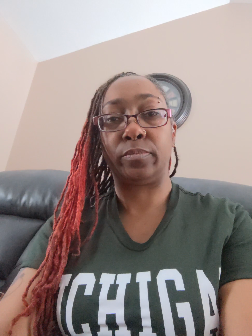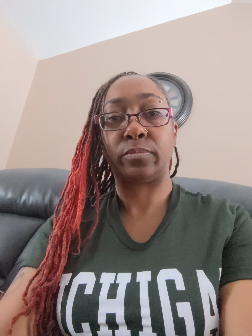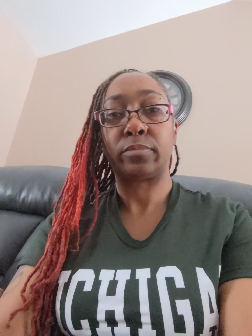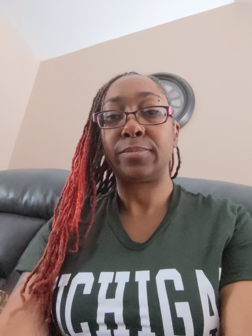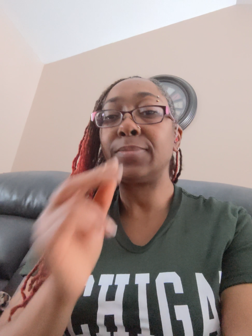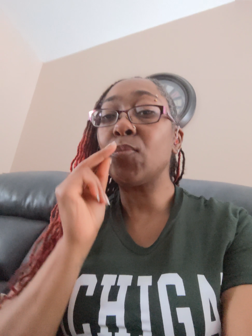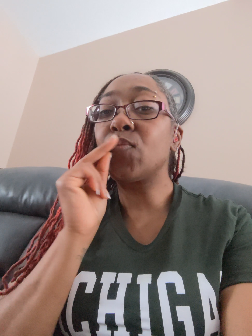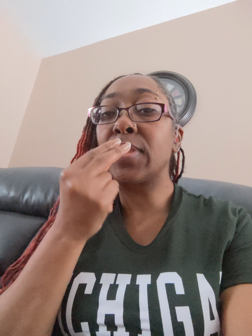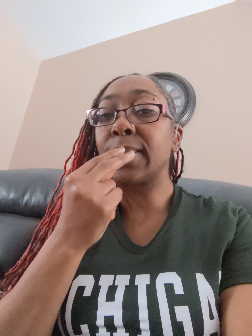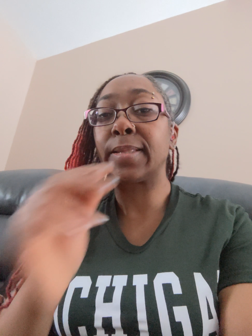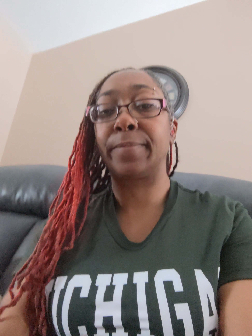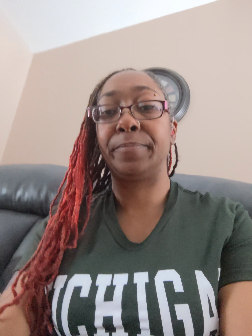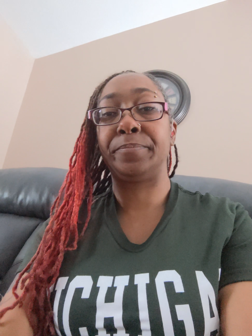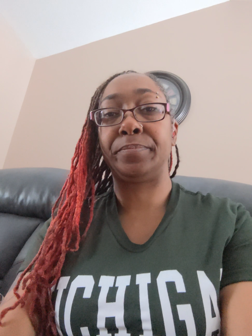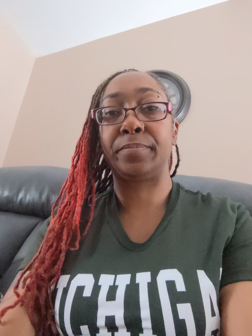kiss